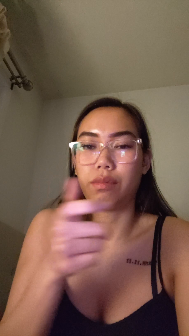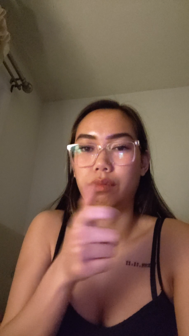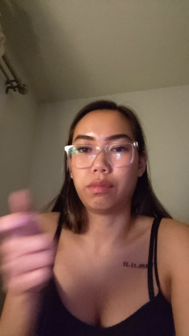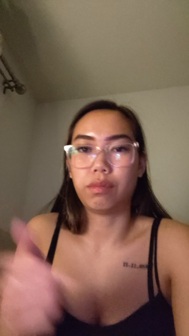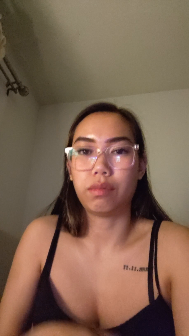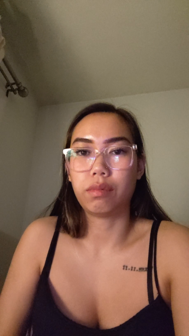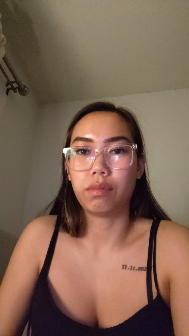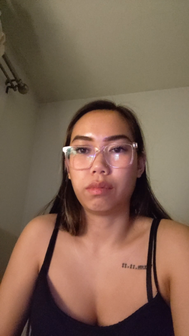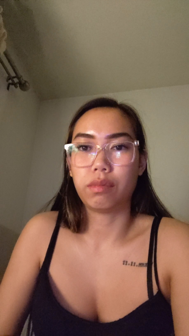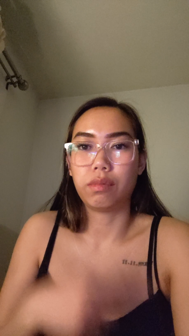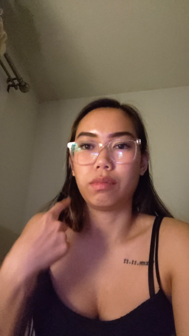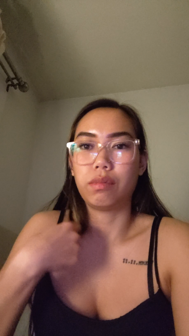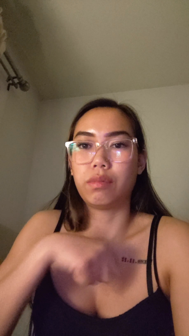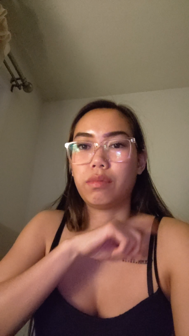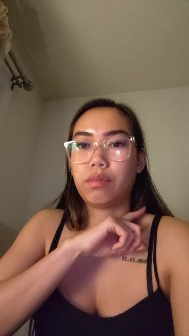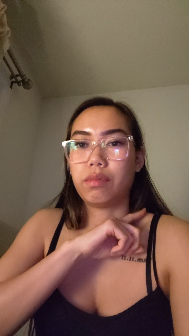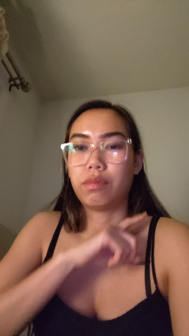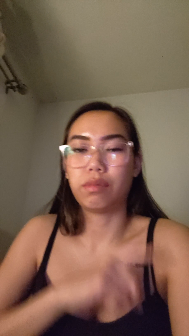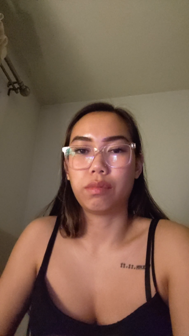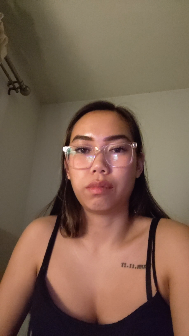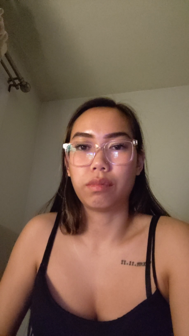necklace